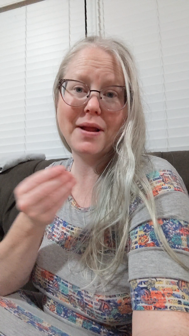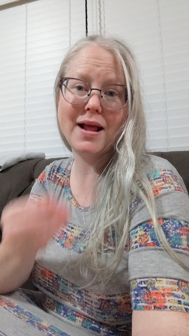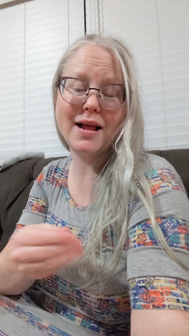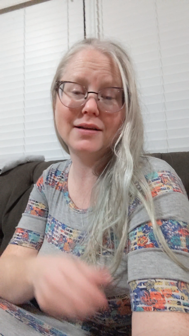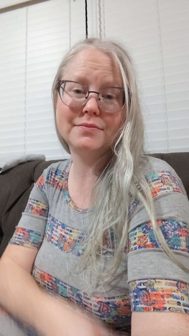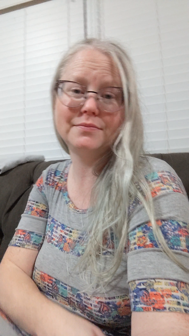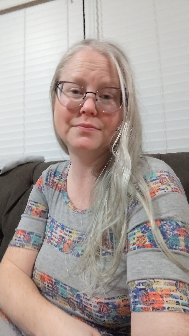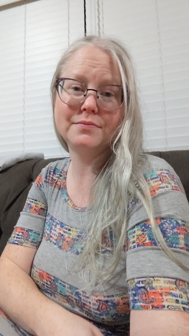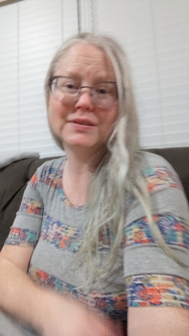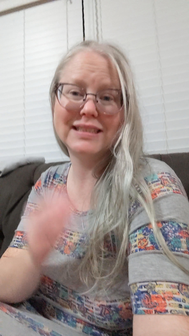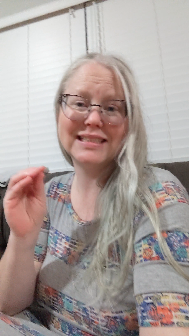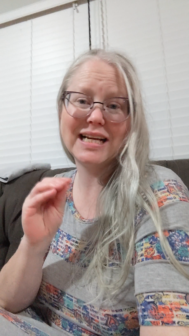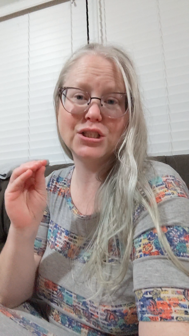dinosaur